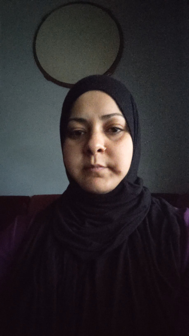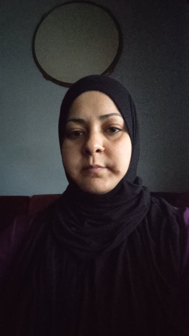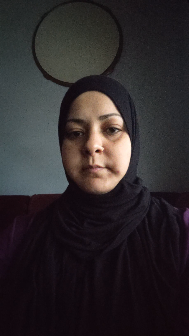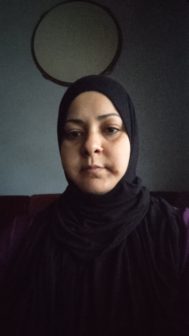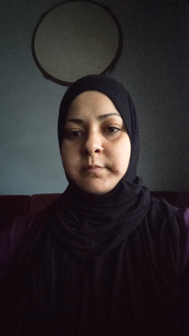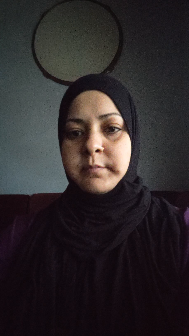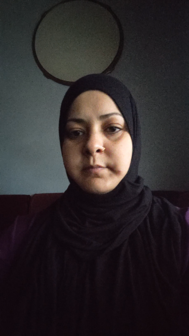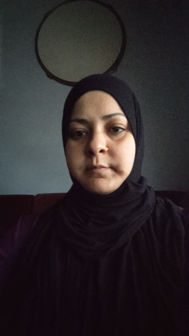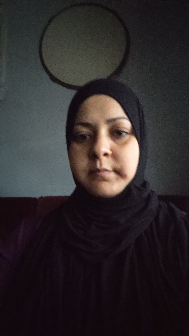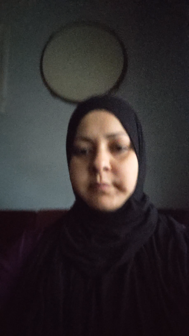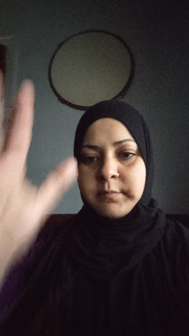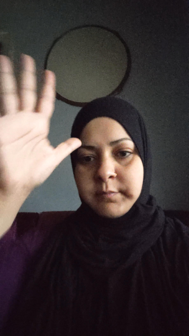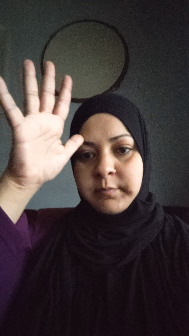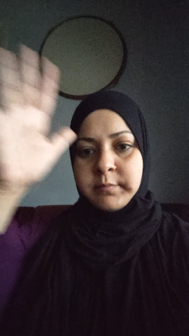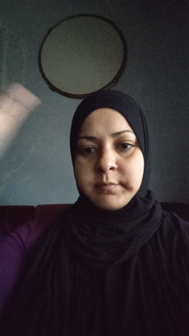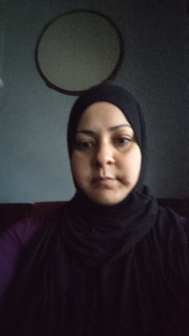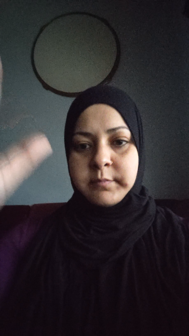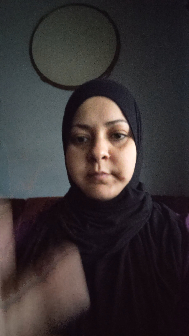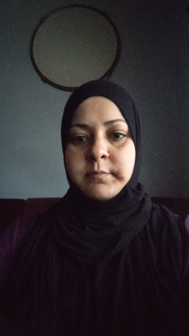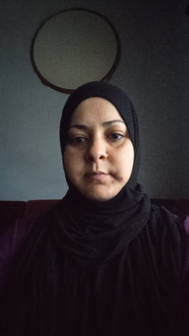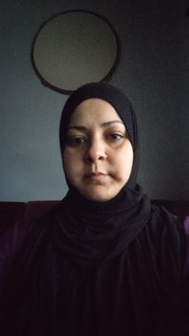deer